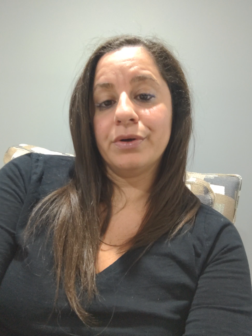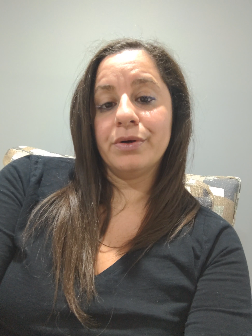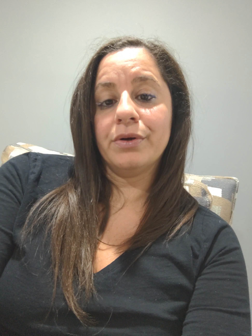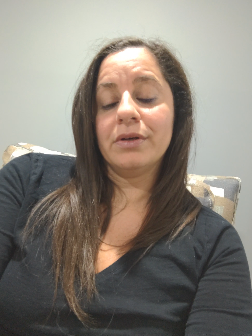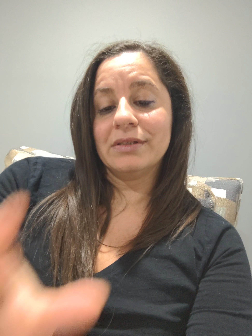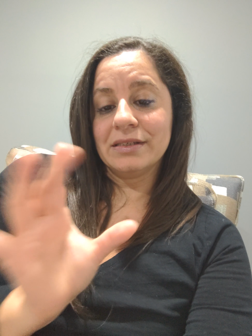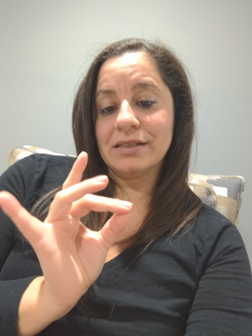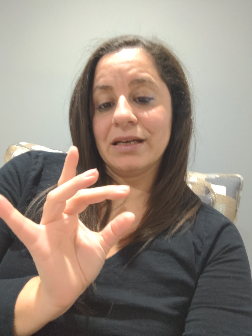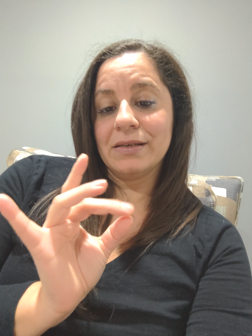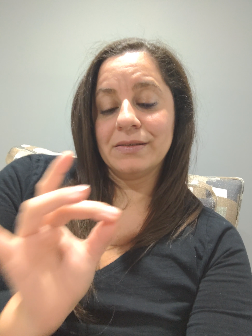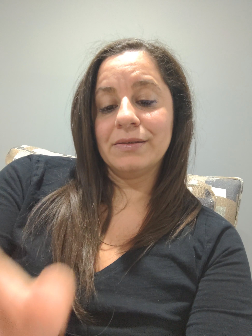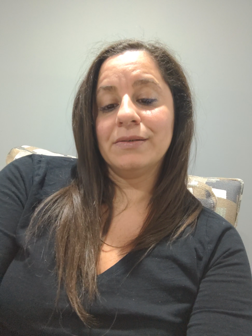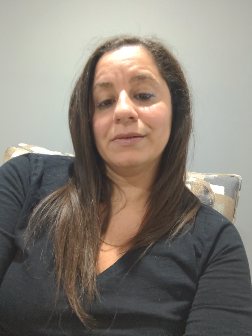sticky